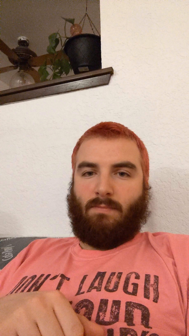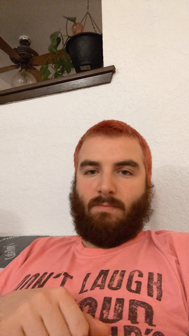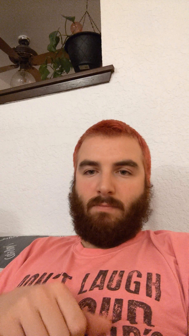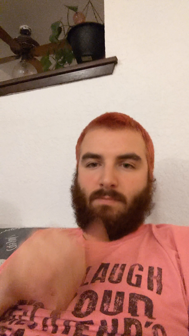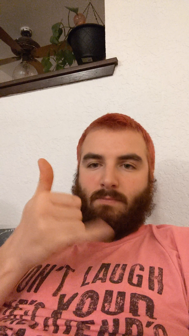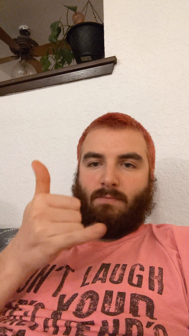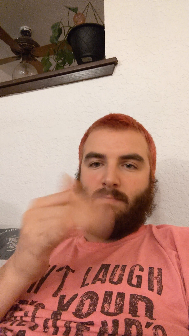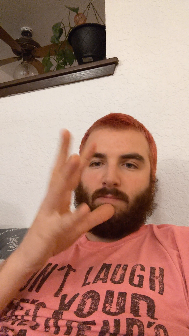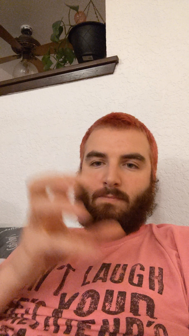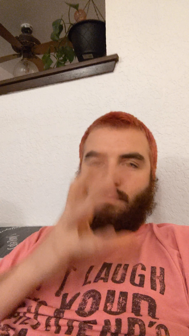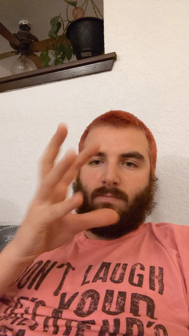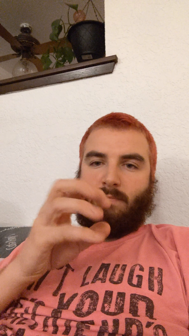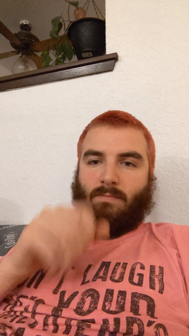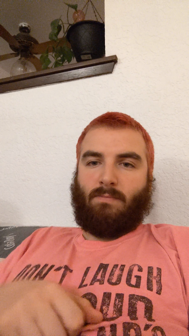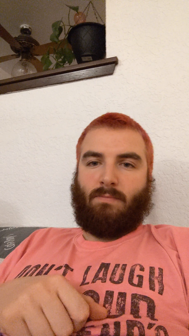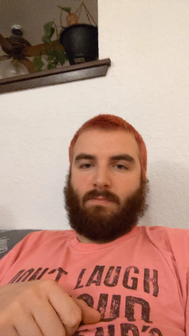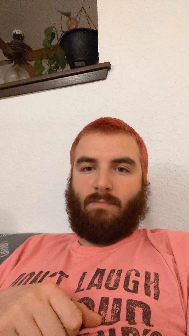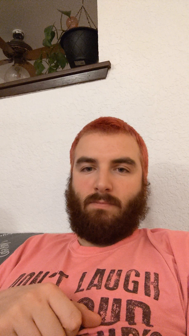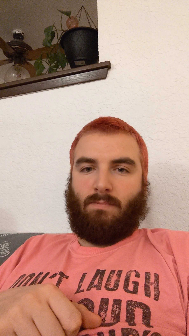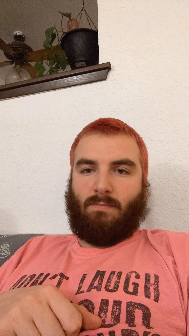play dough